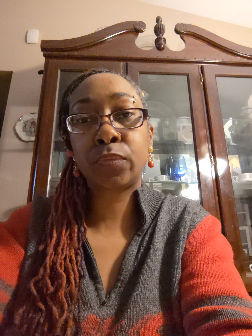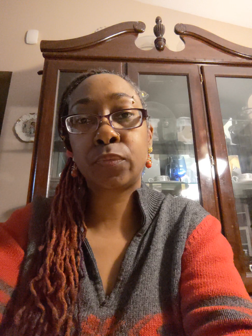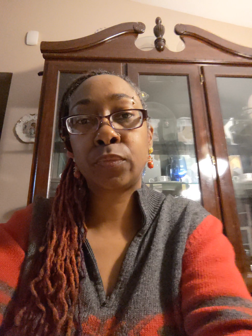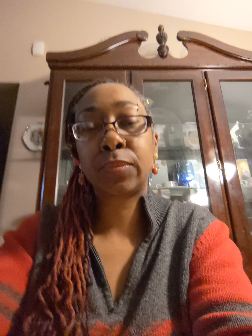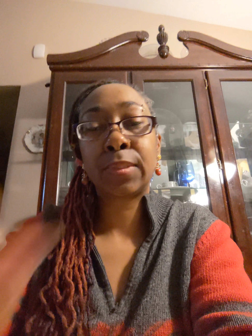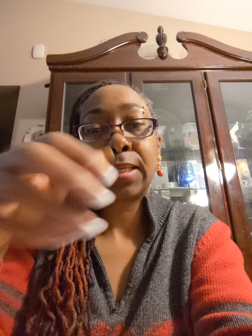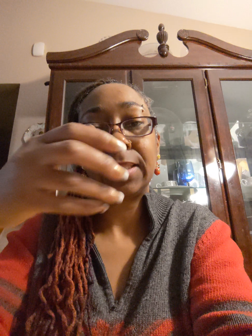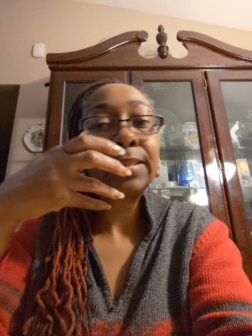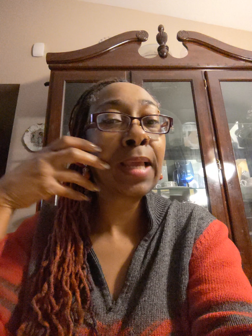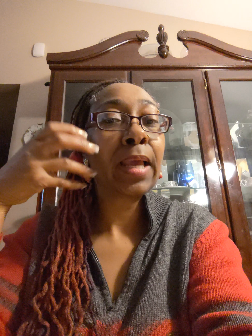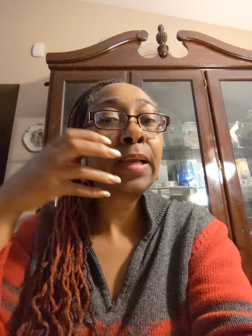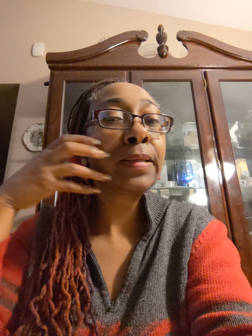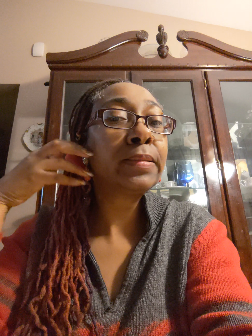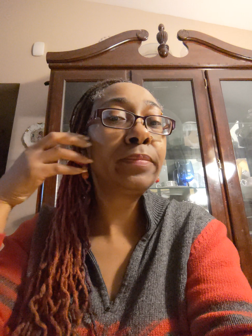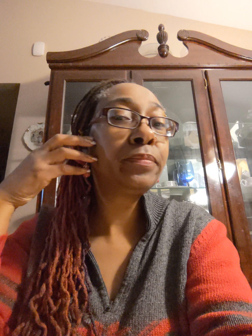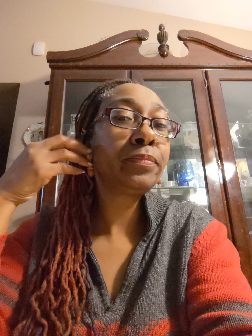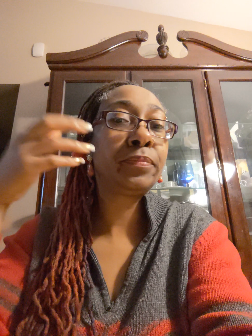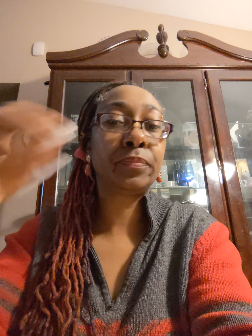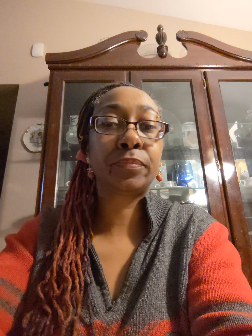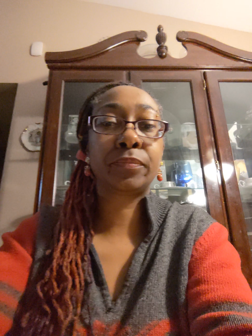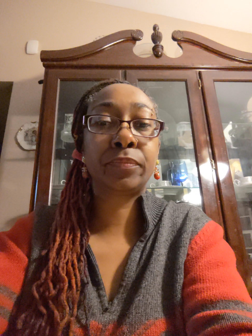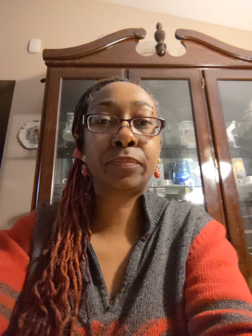tiger